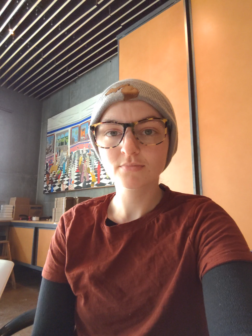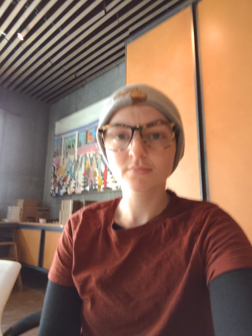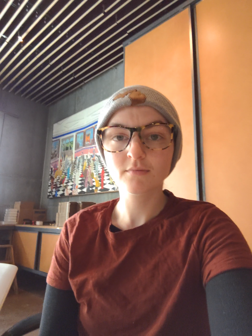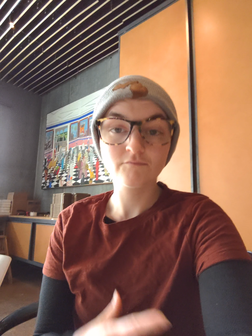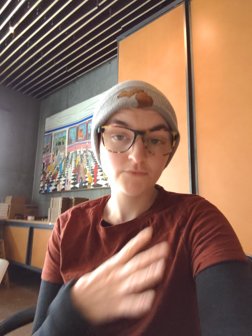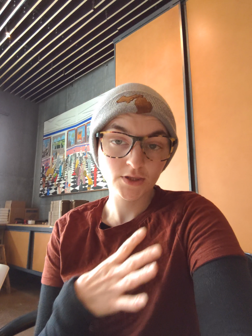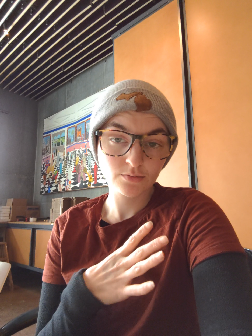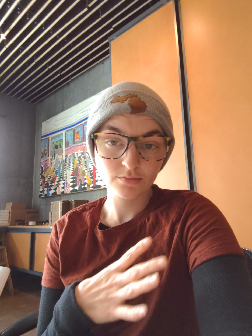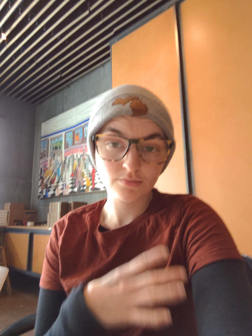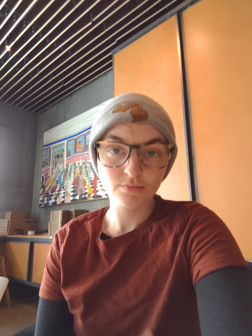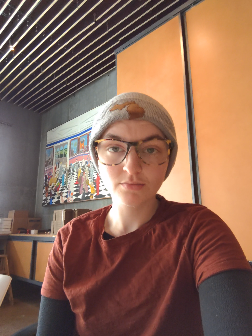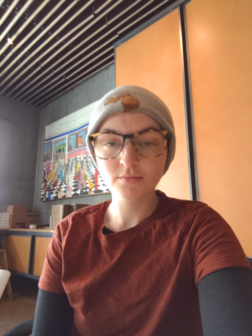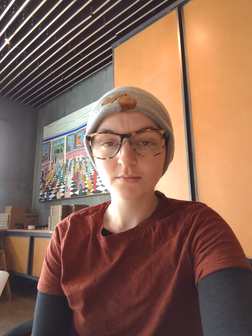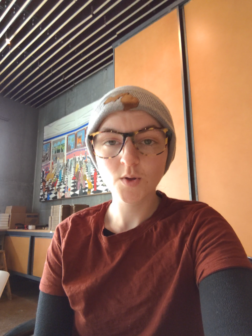fine